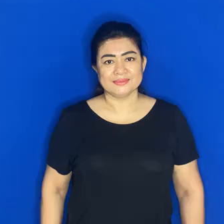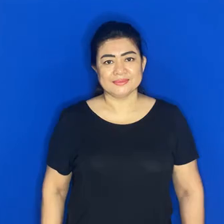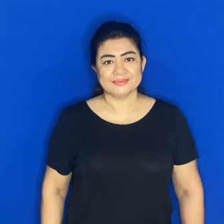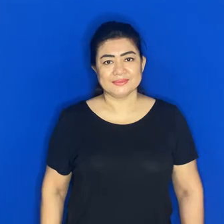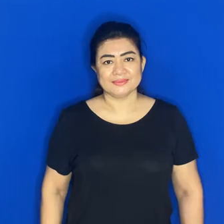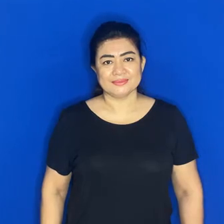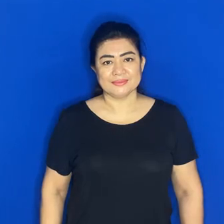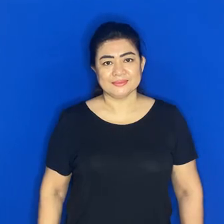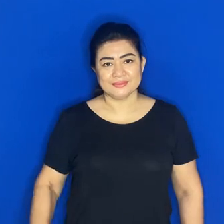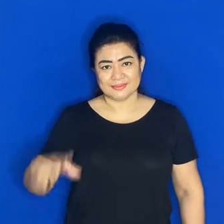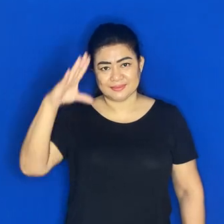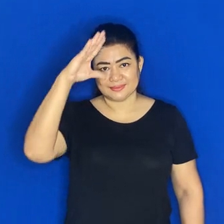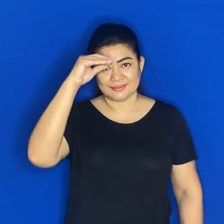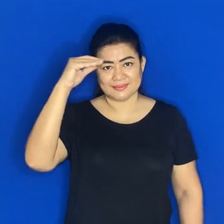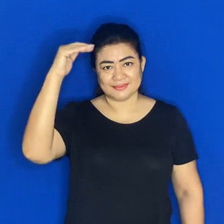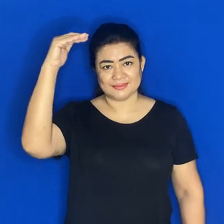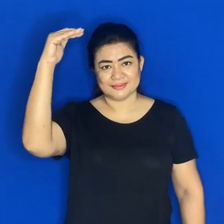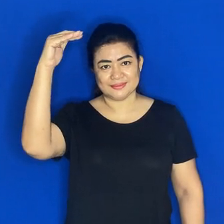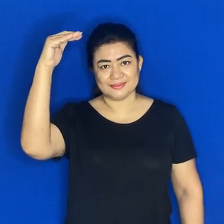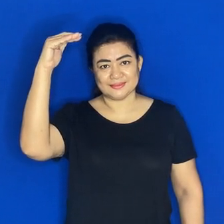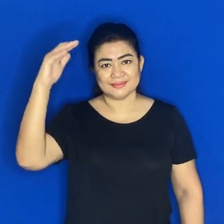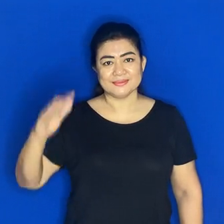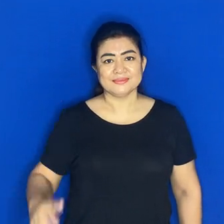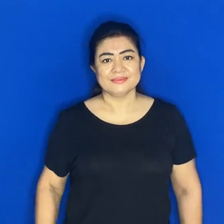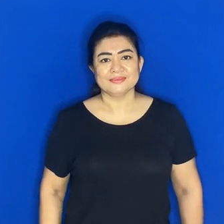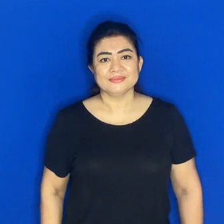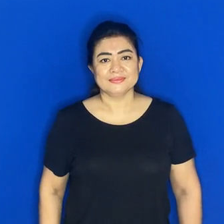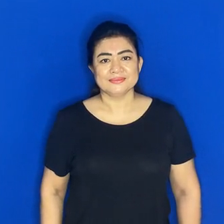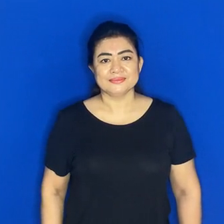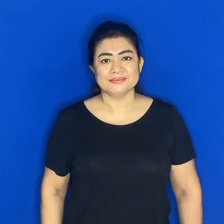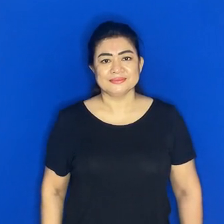man